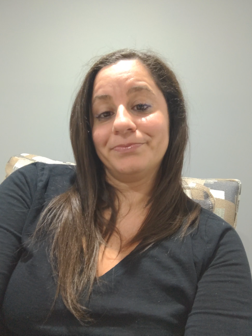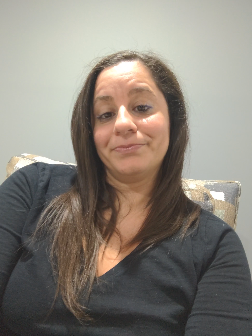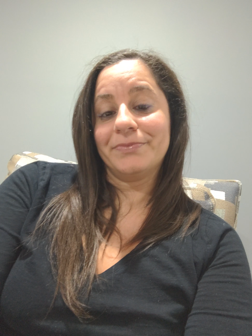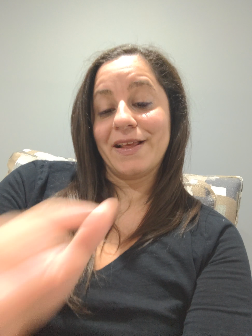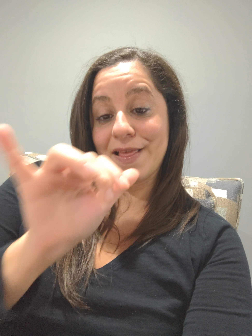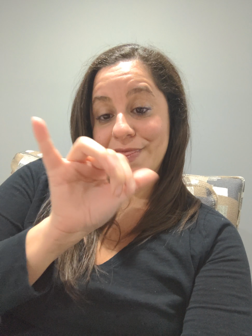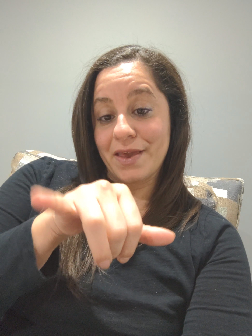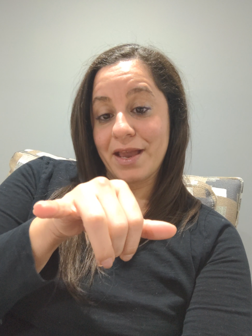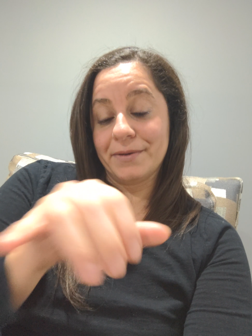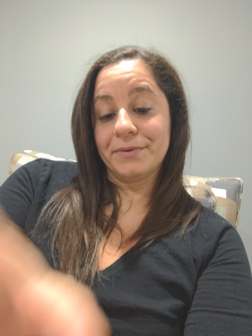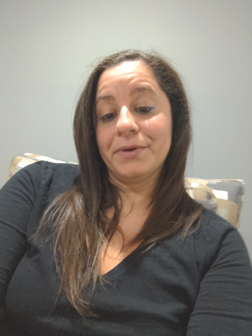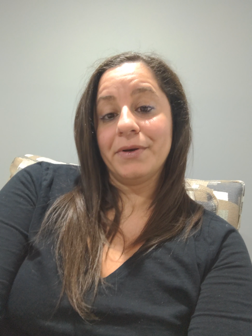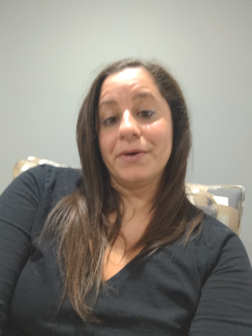that